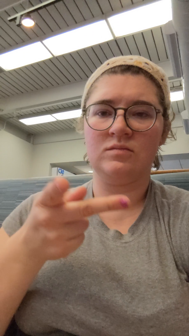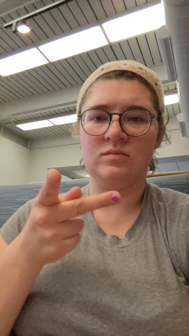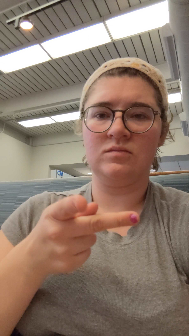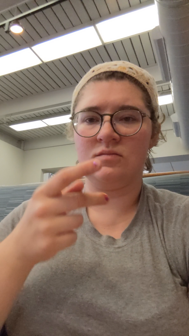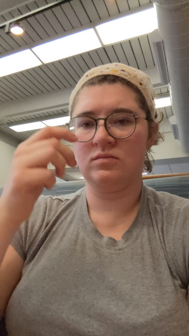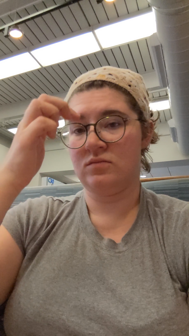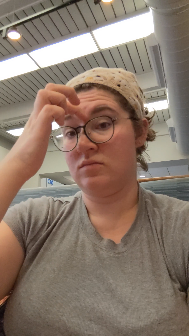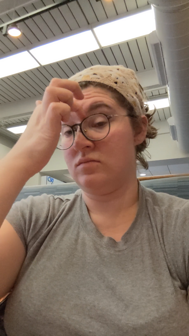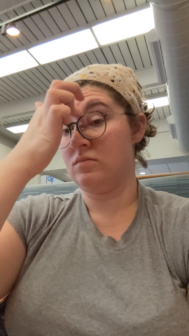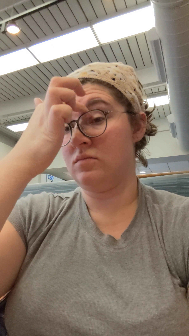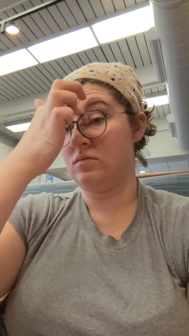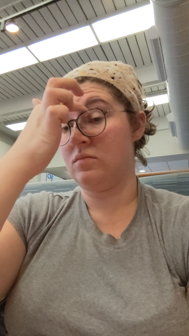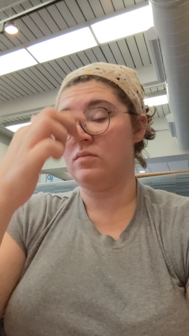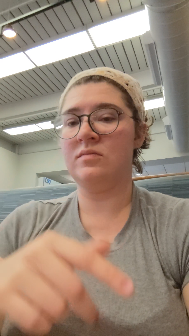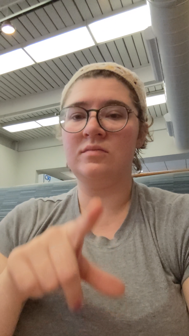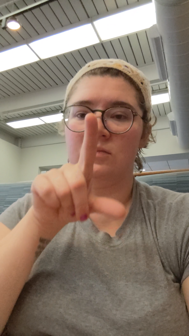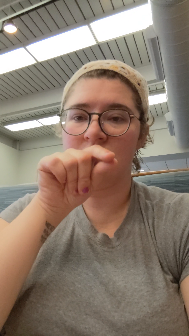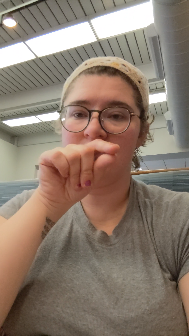chicken